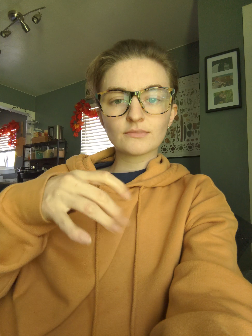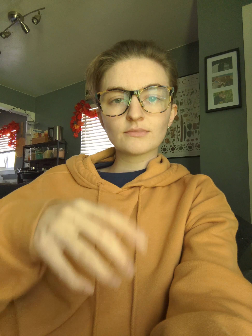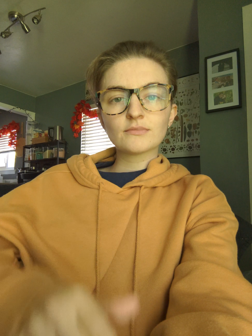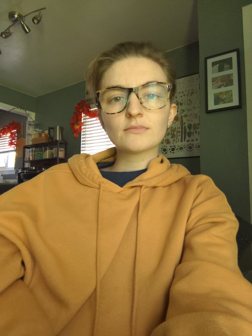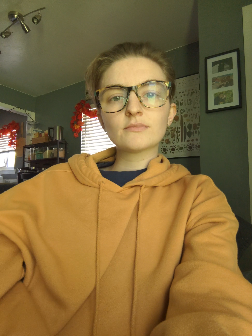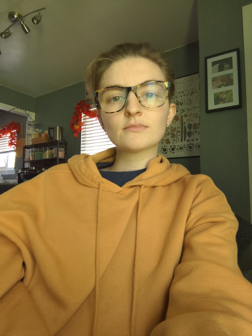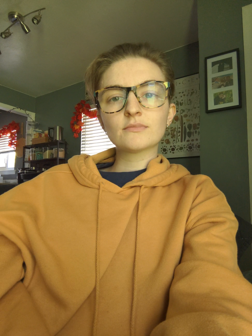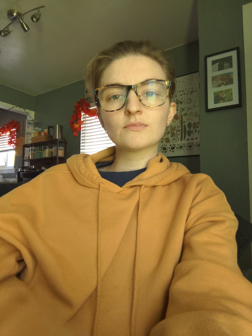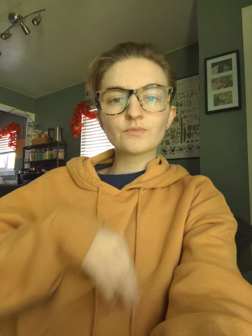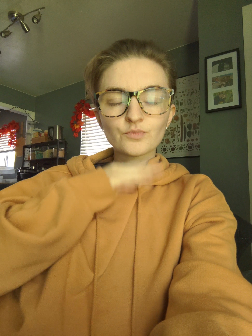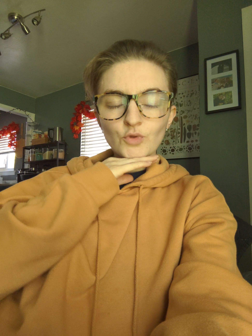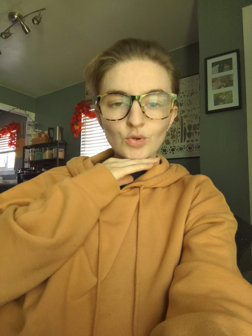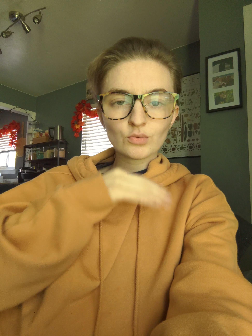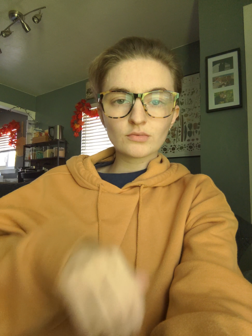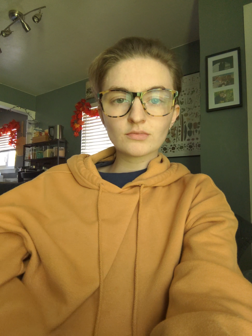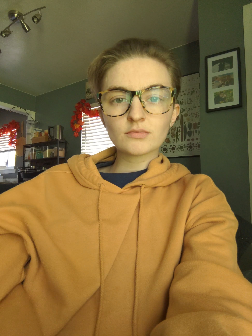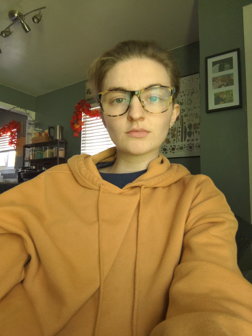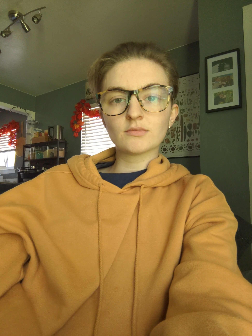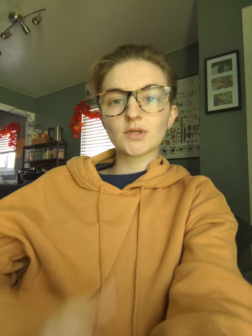full